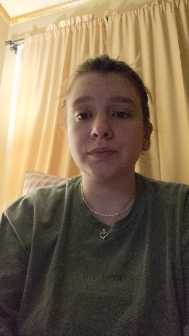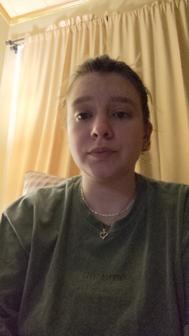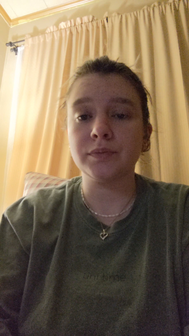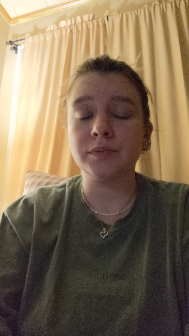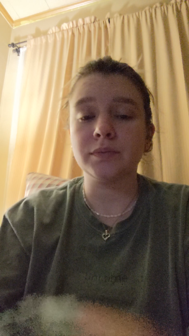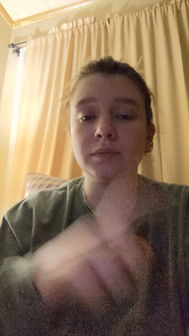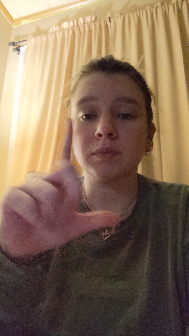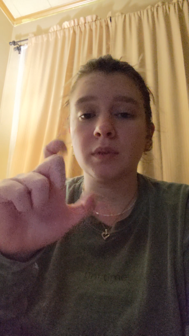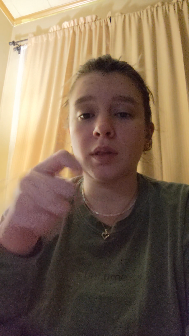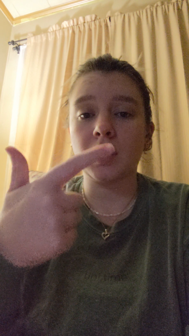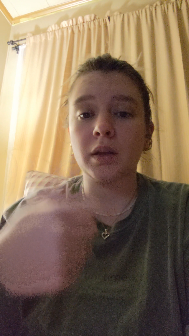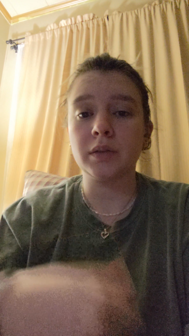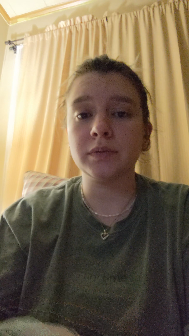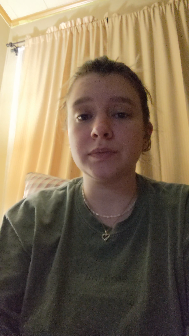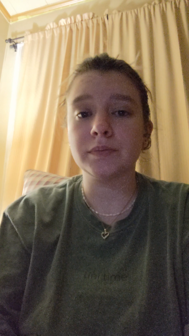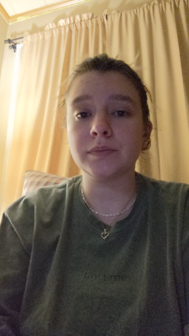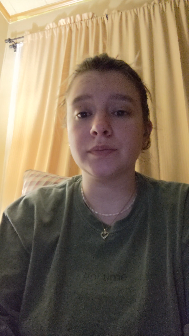leg